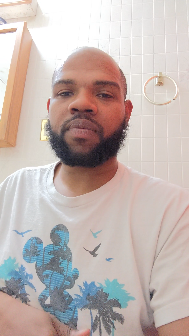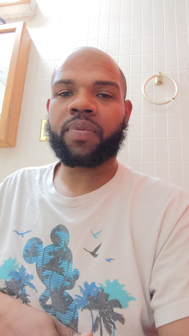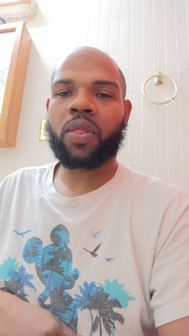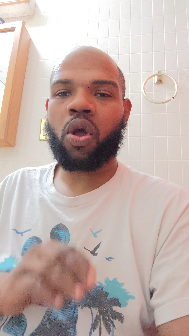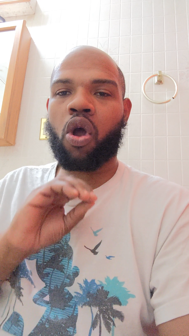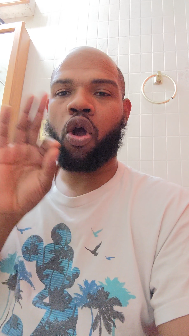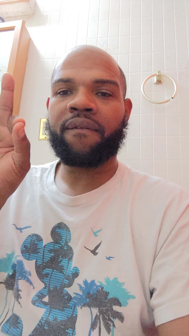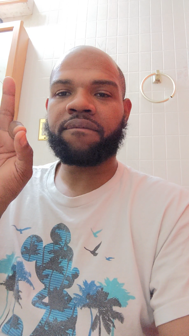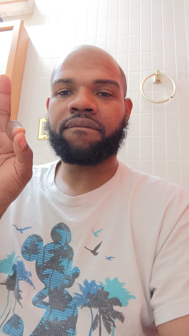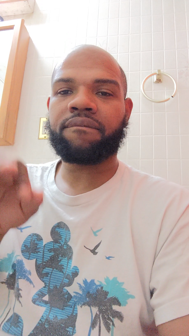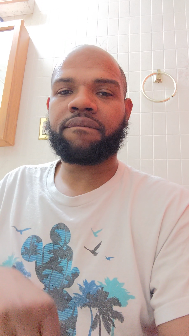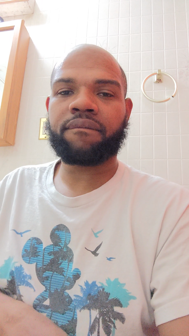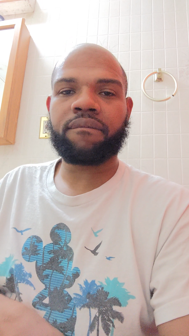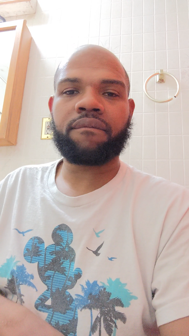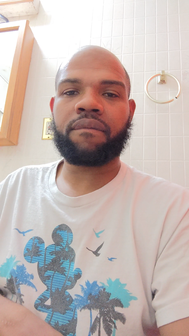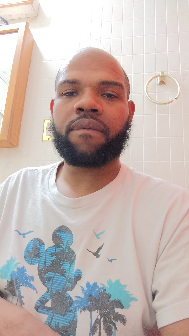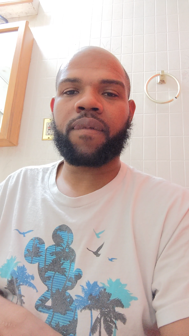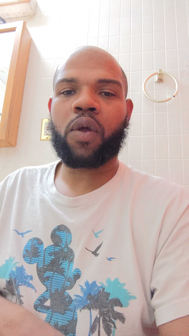off